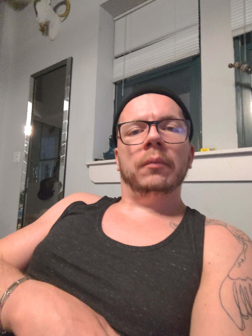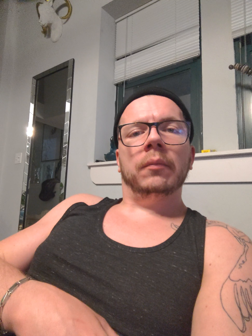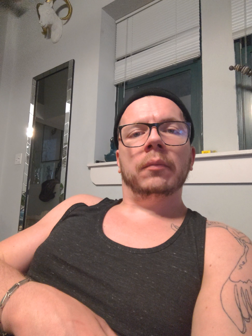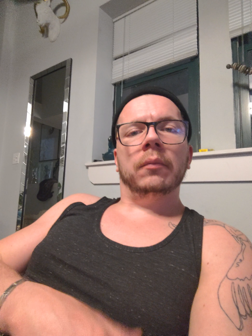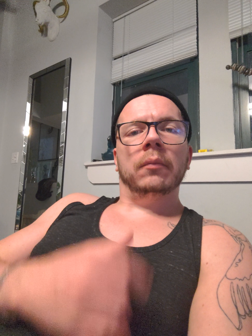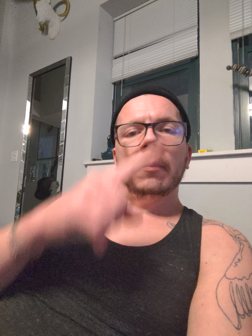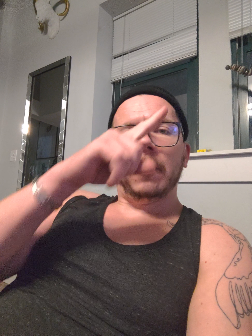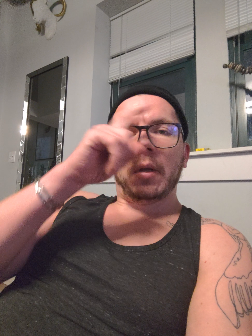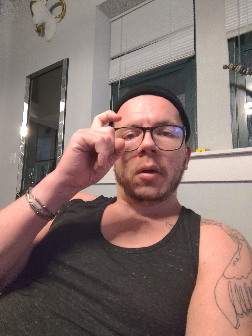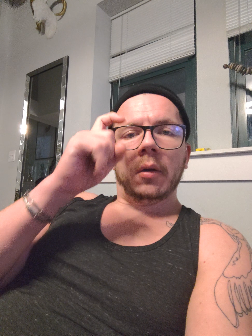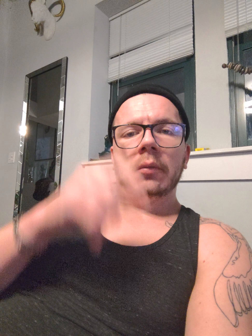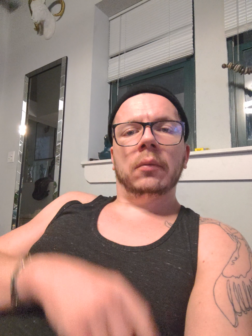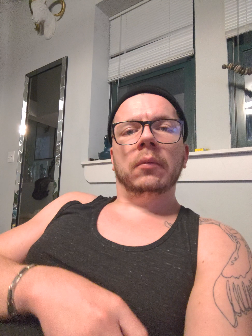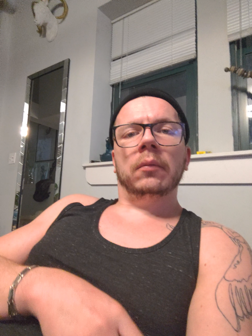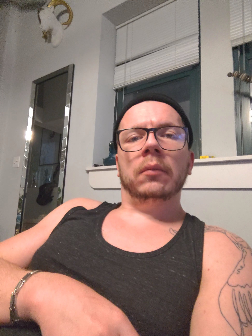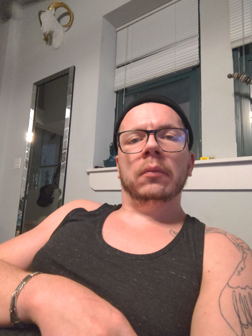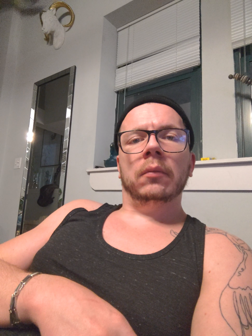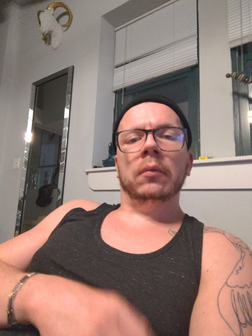because